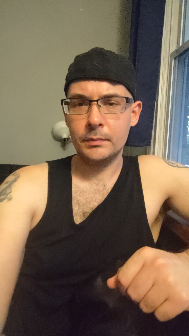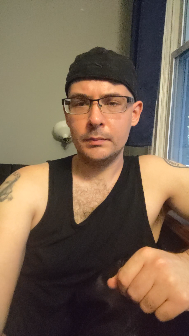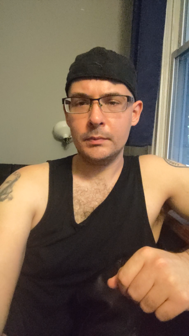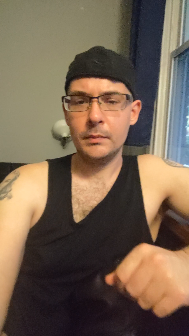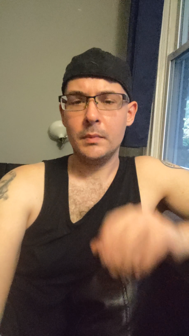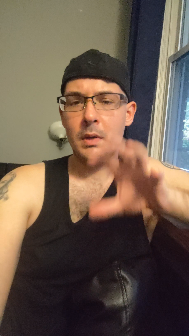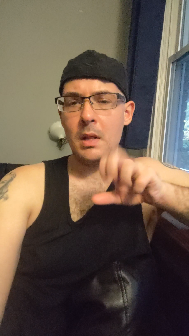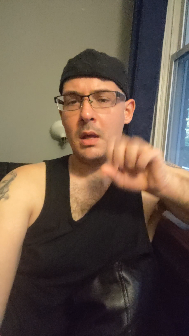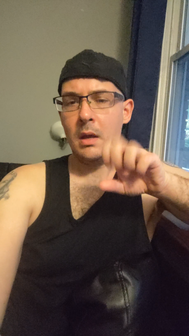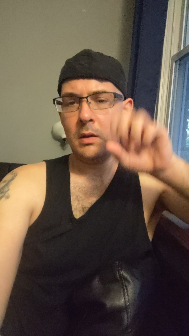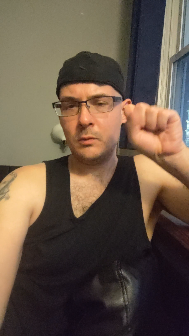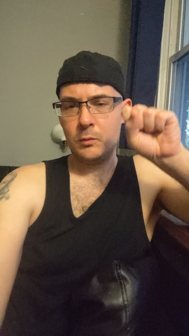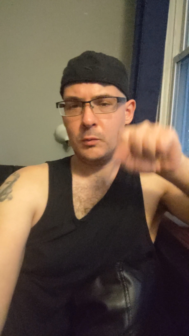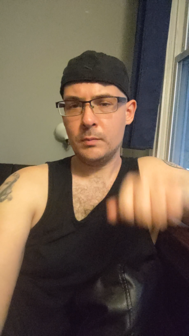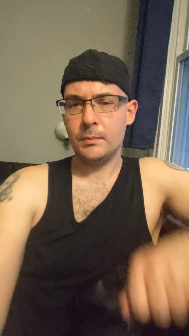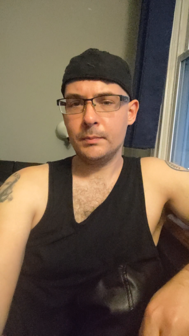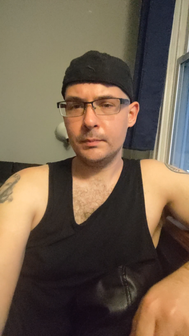ladder